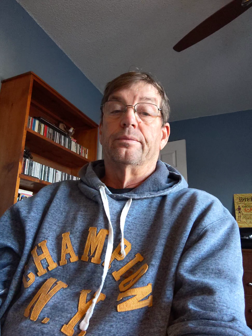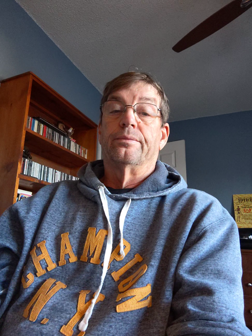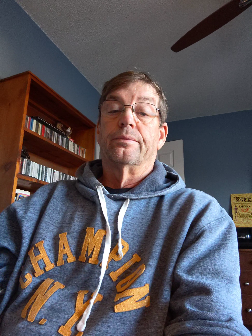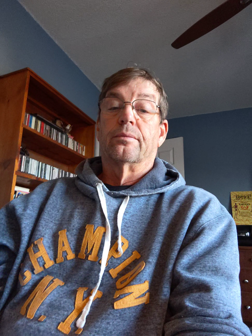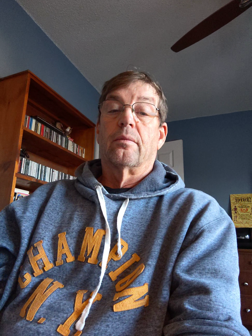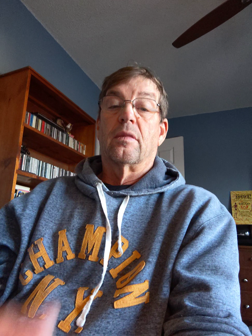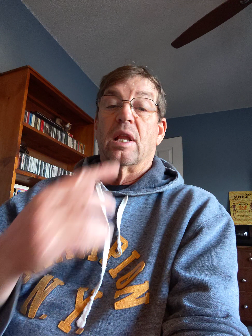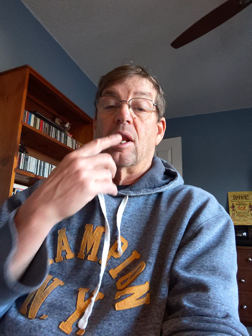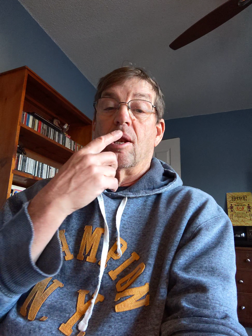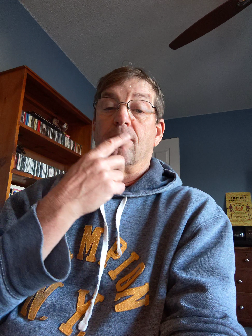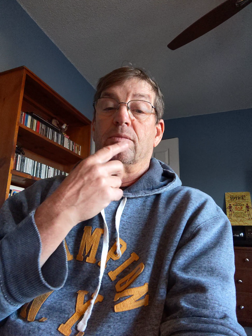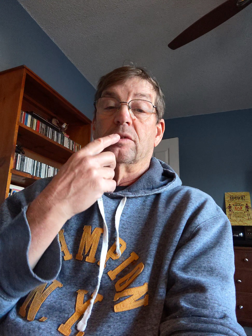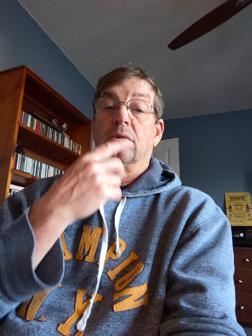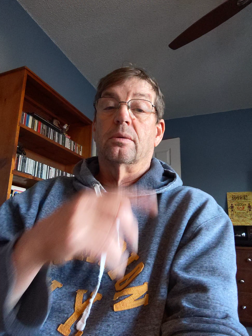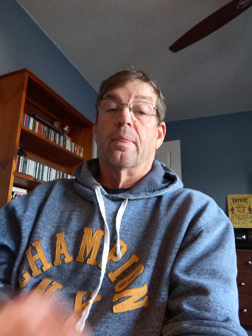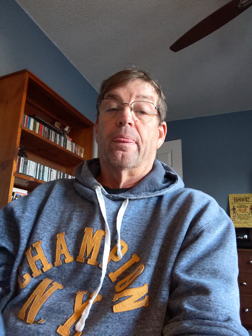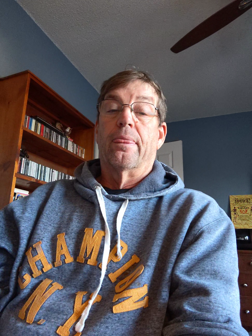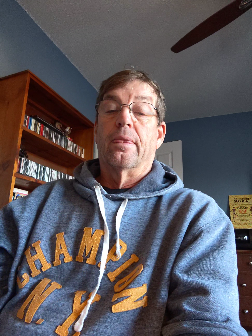lips